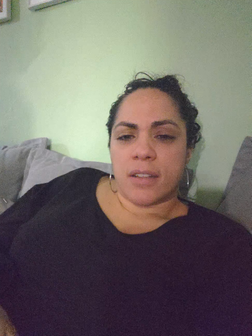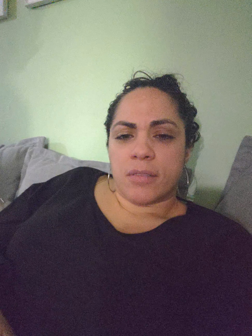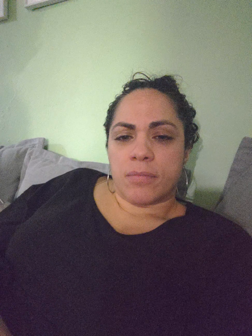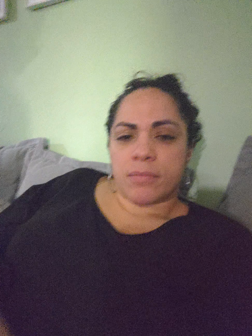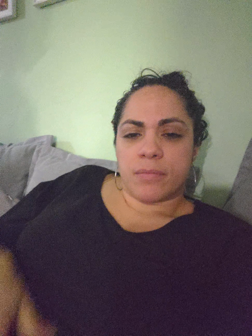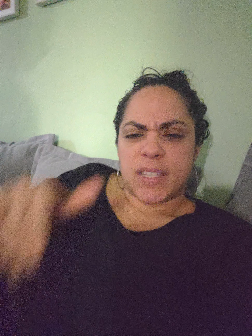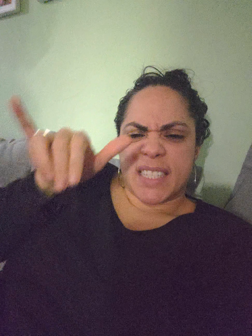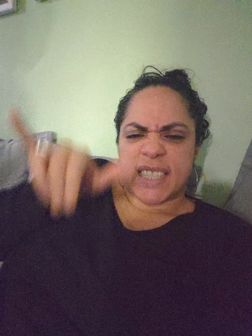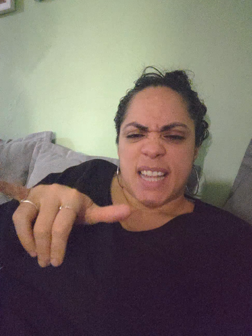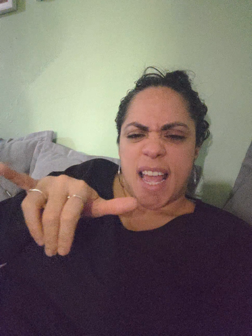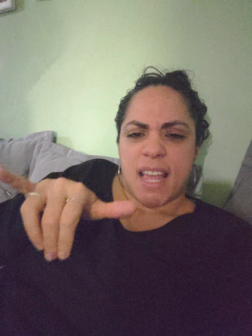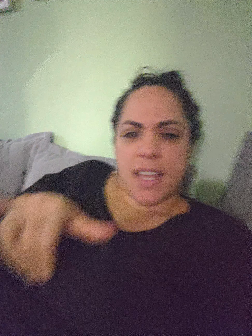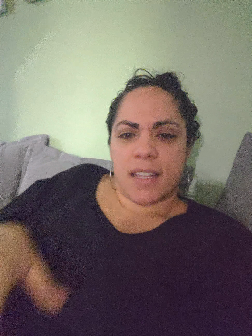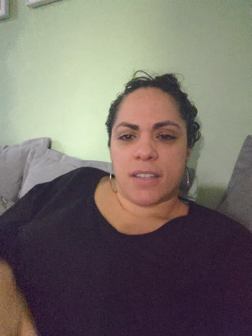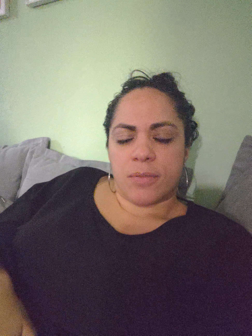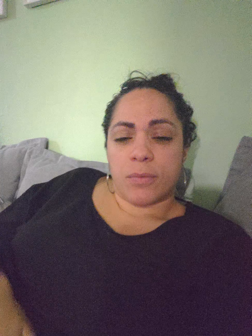stay